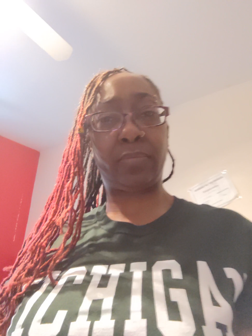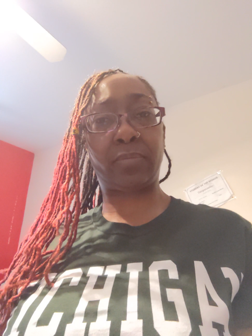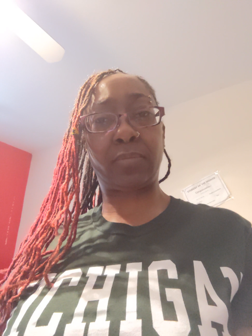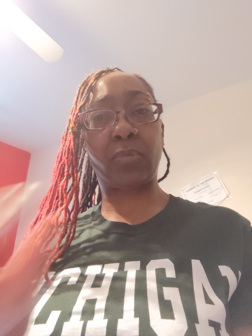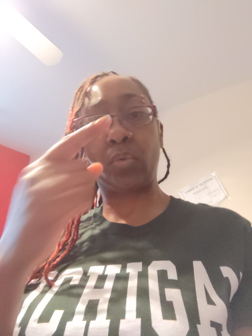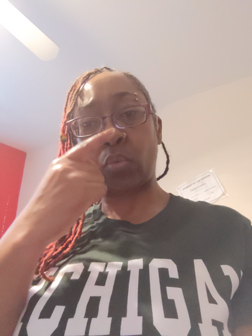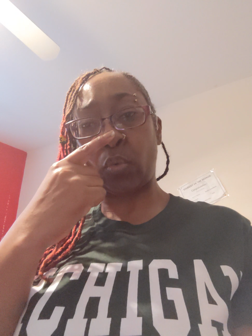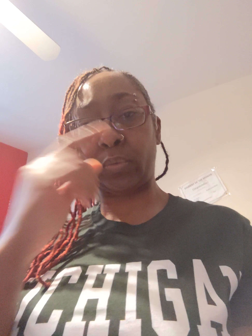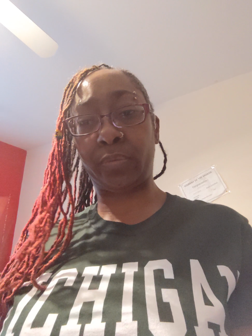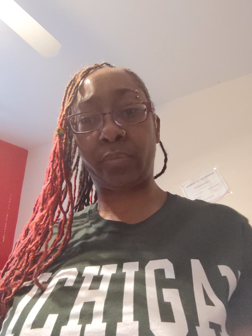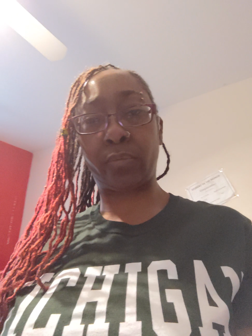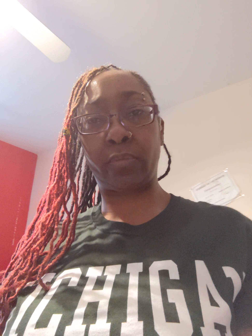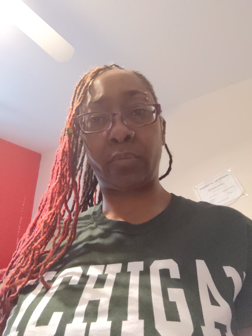nose